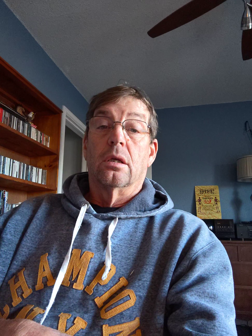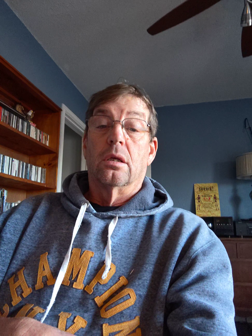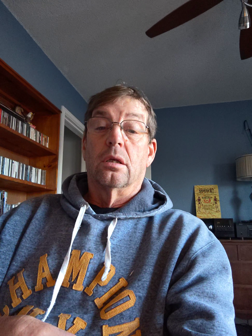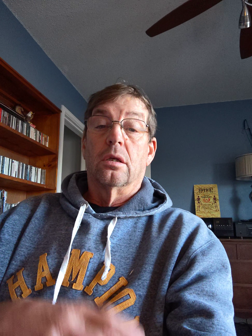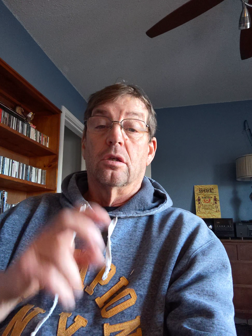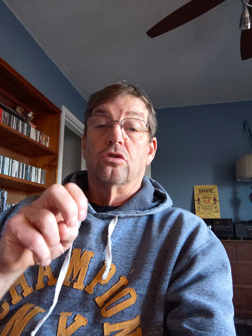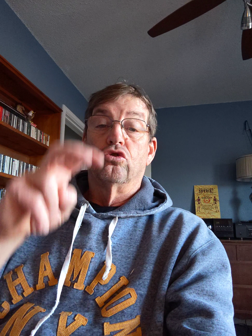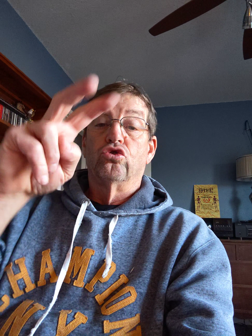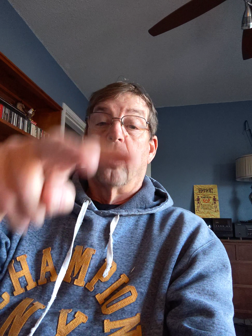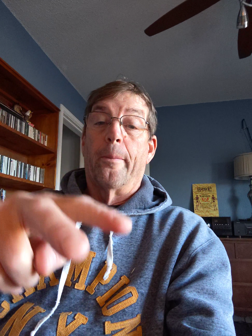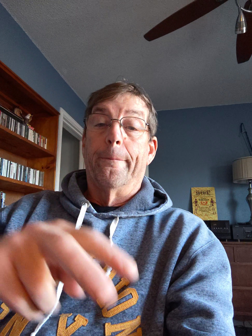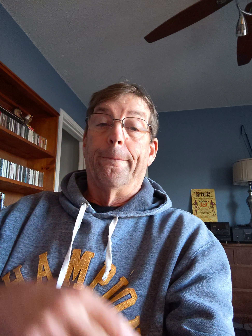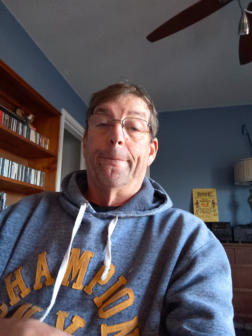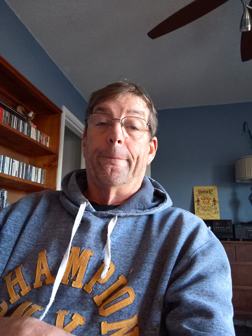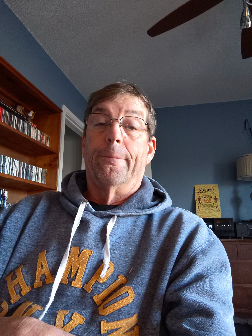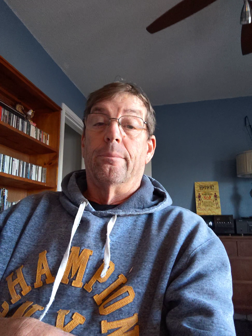jump